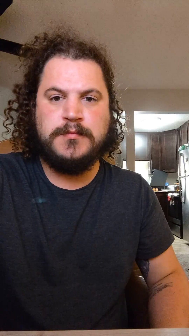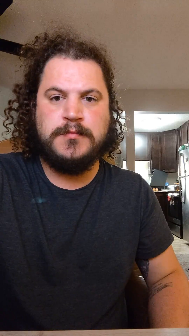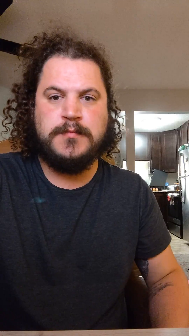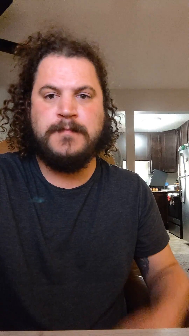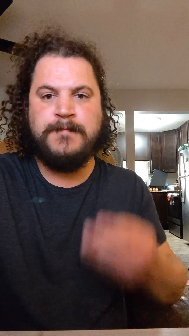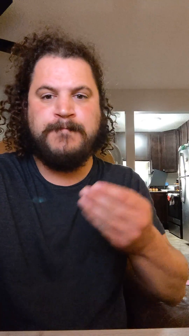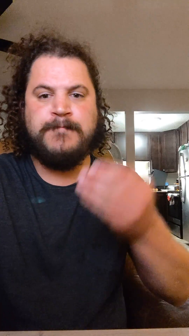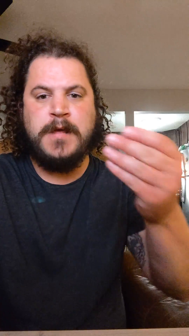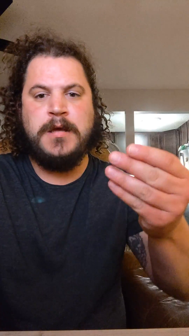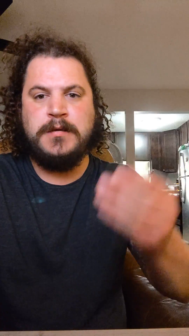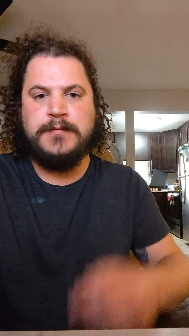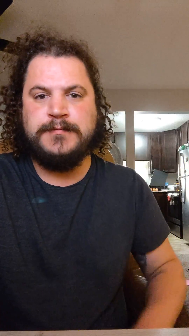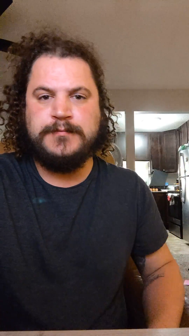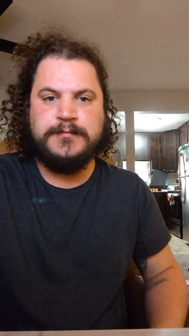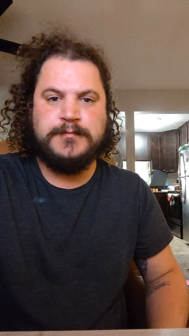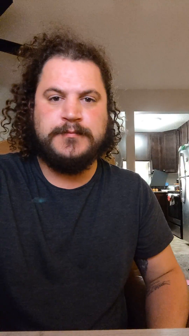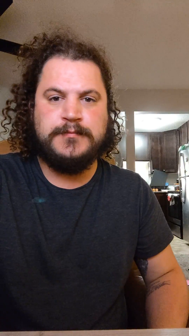buy